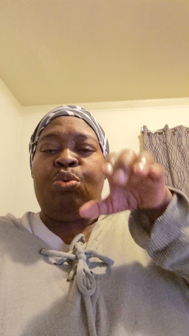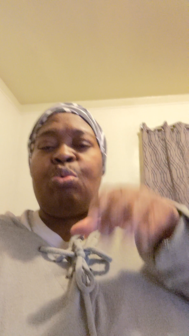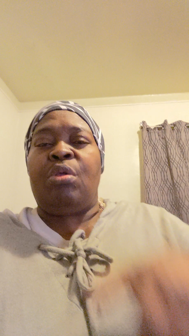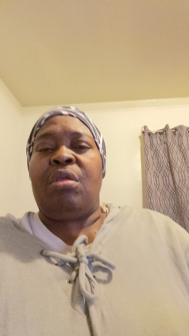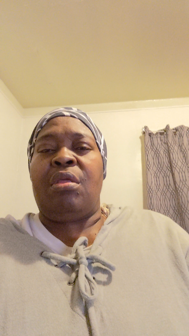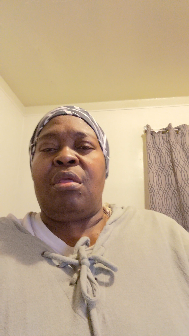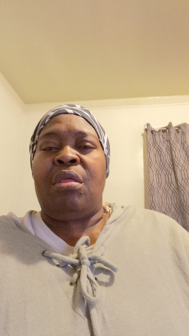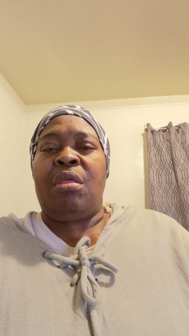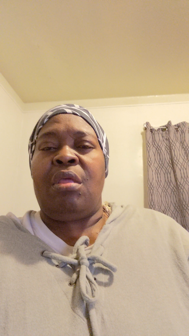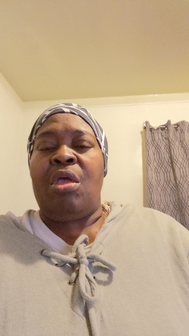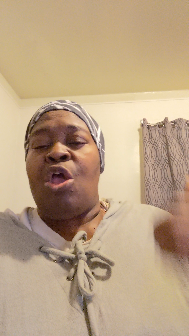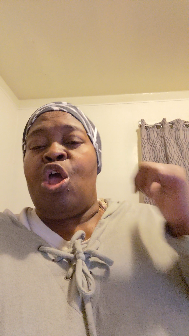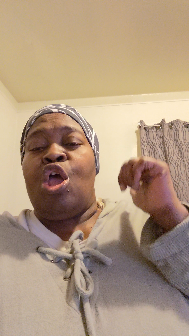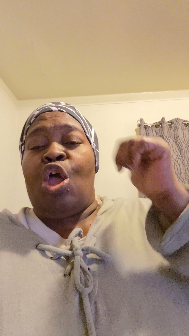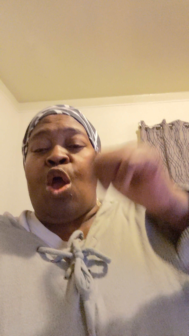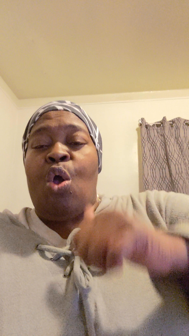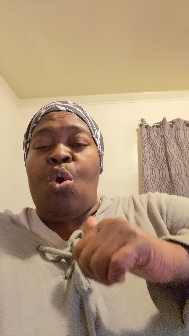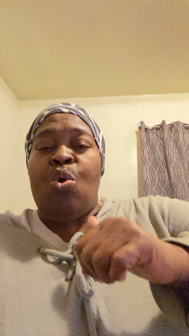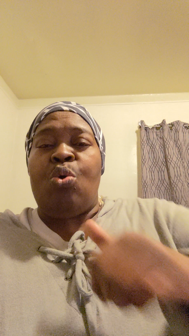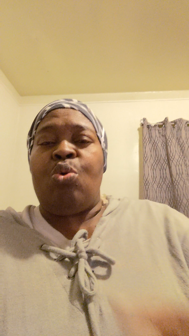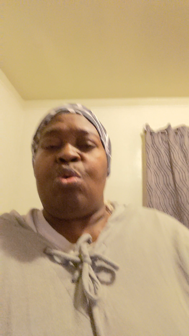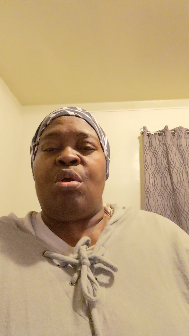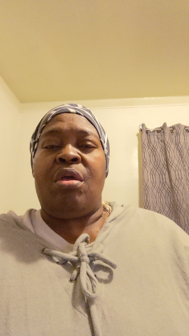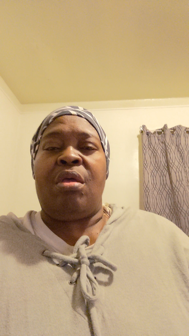coats